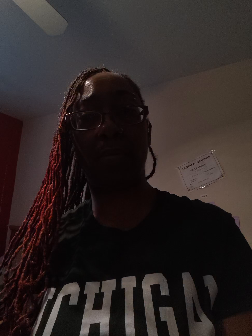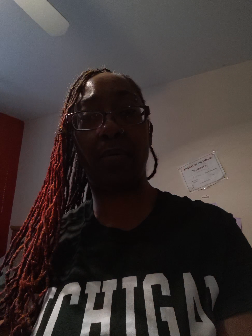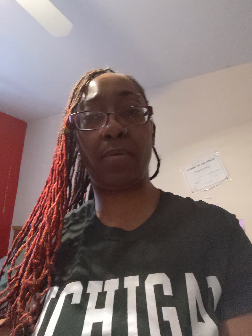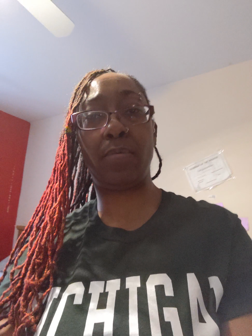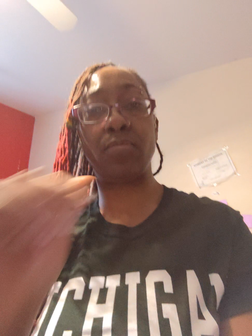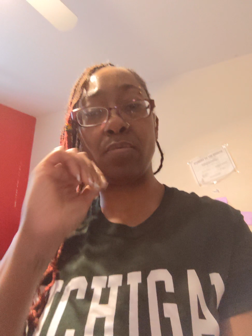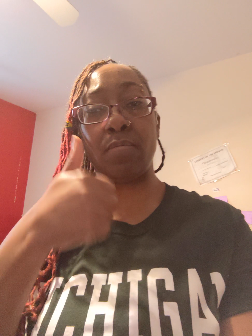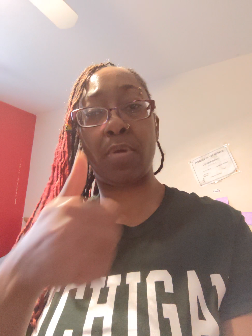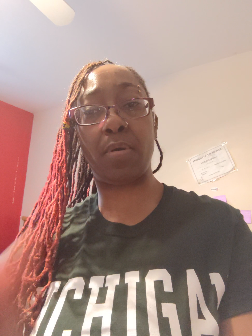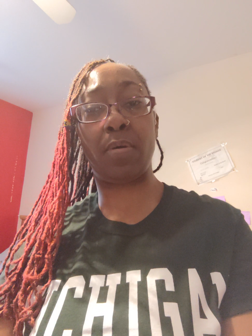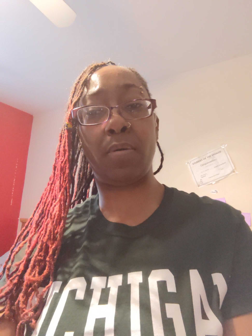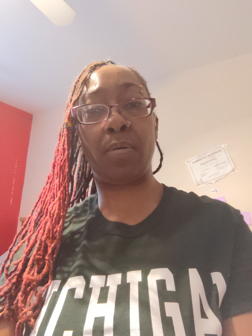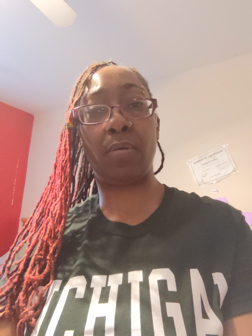tomorrow